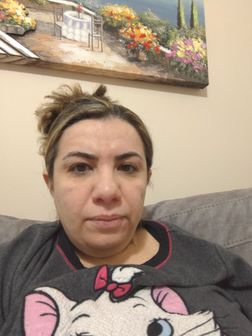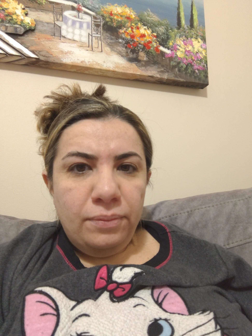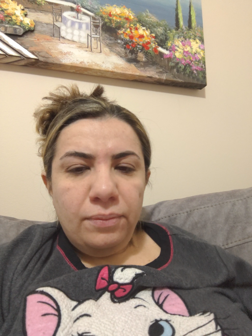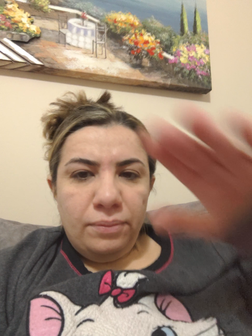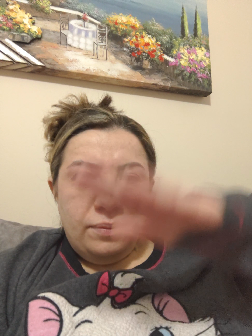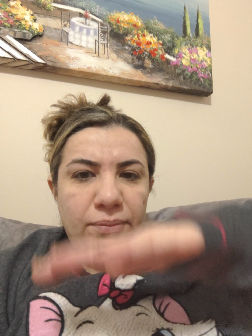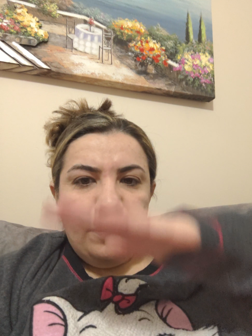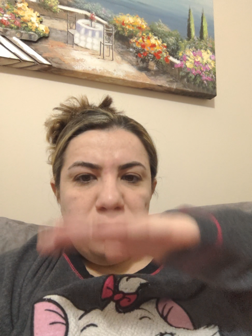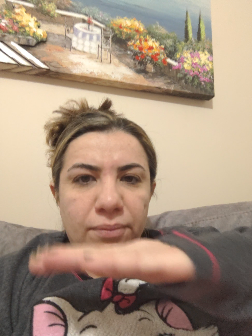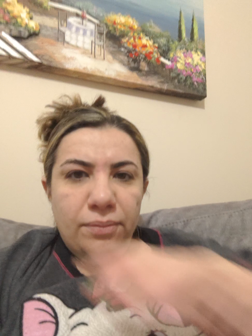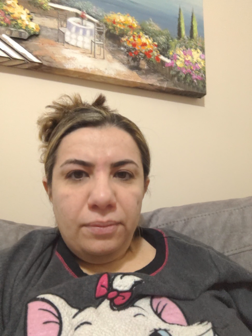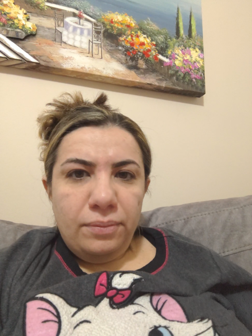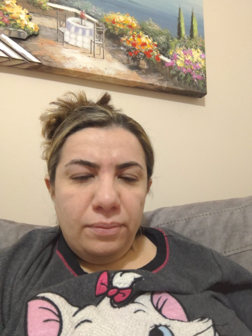table